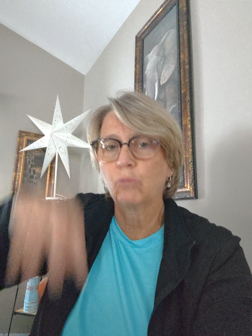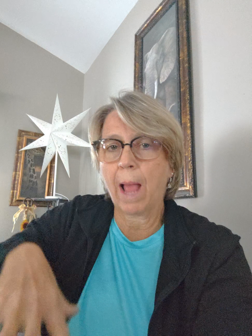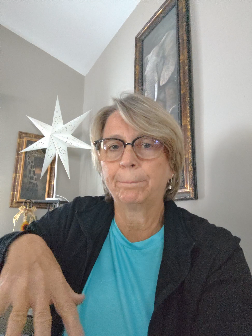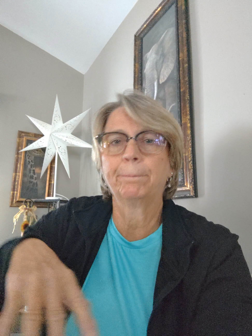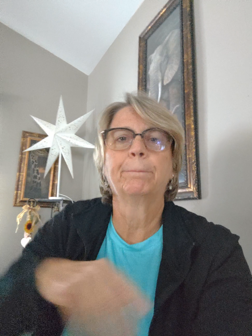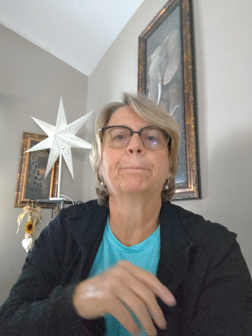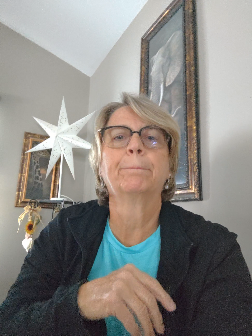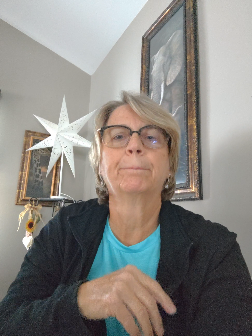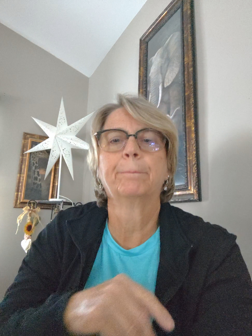drop